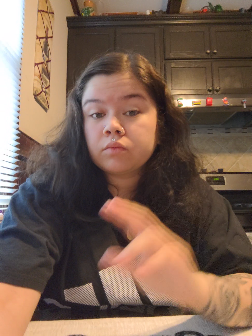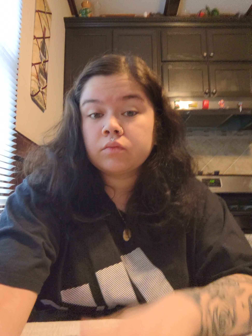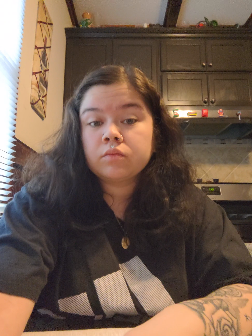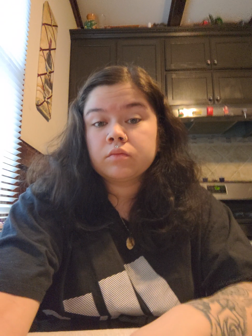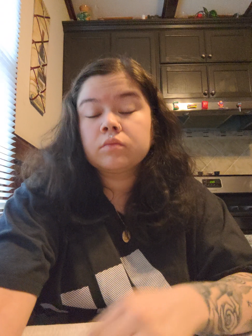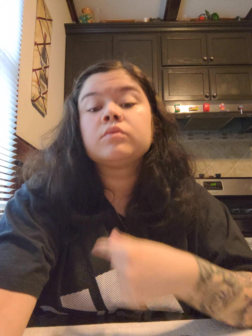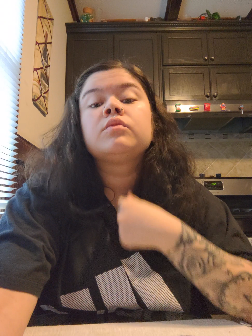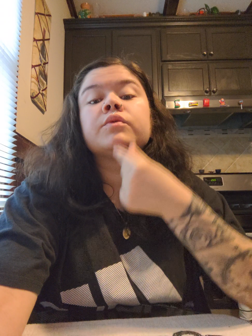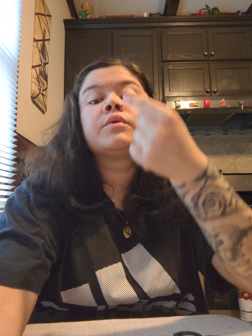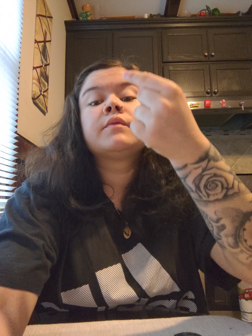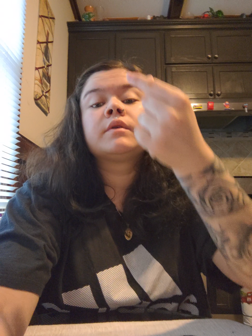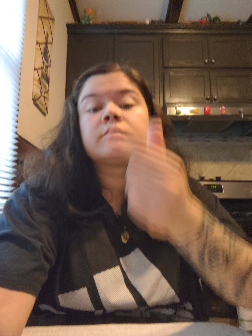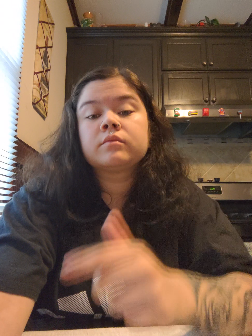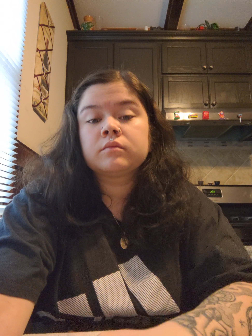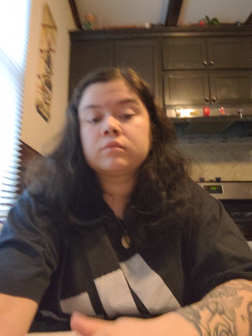giraffe